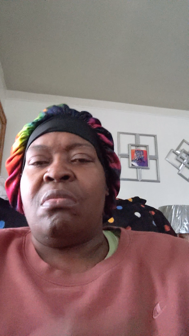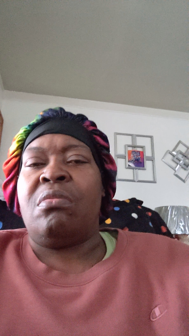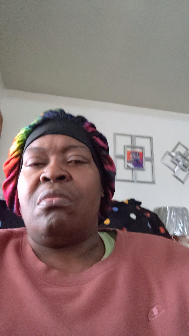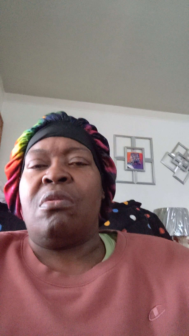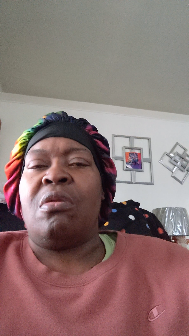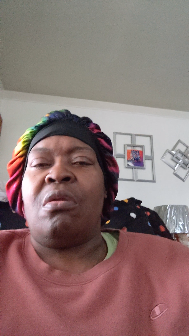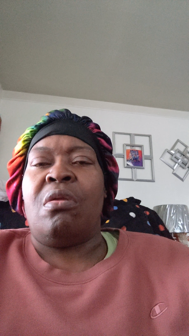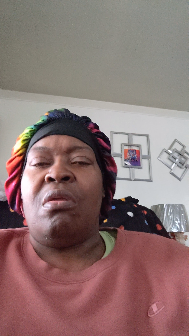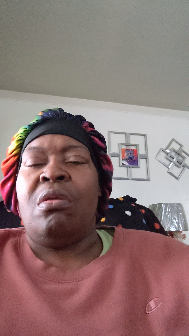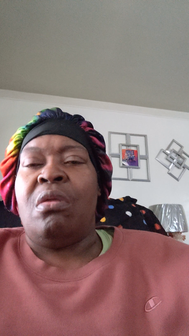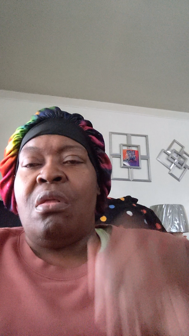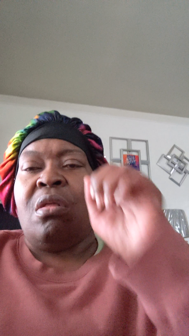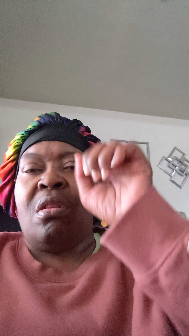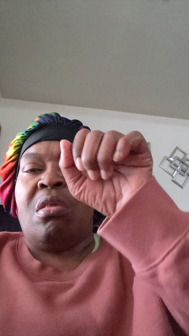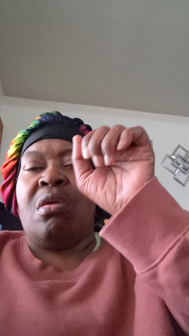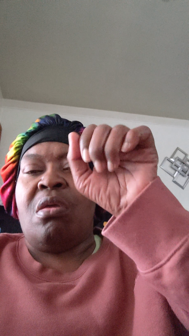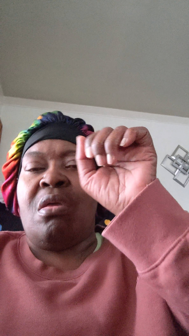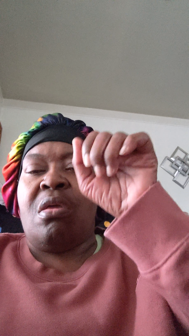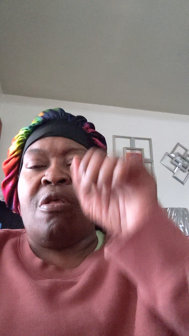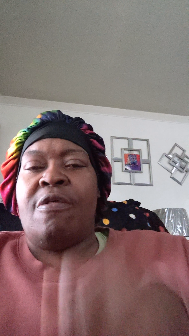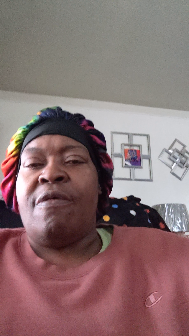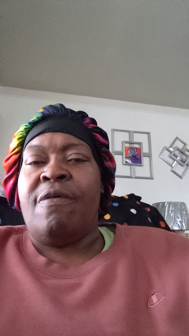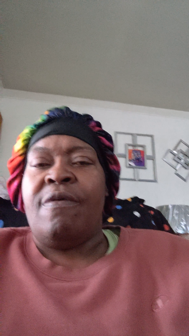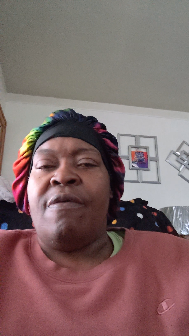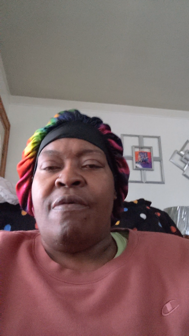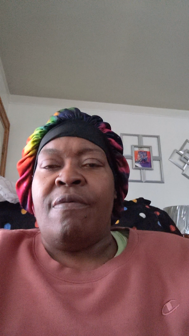knock